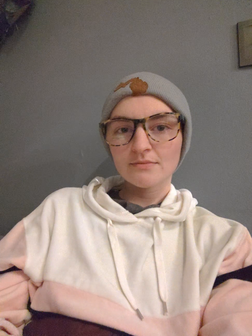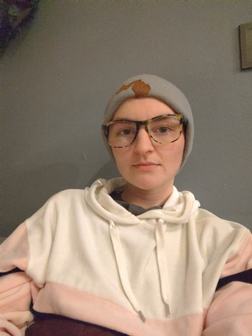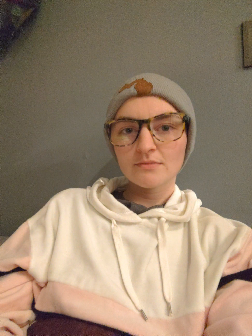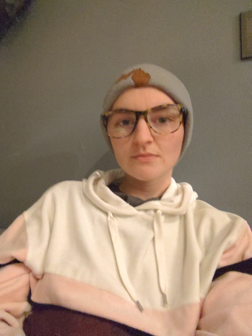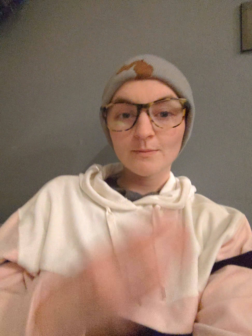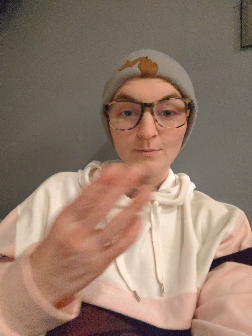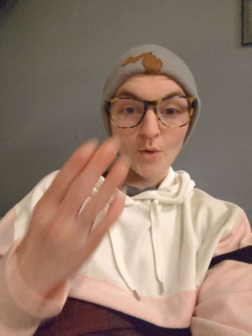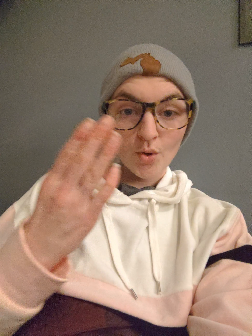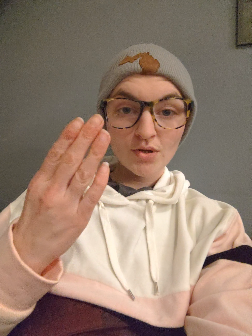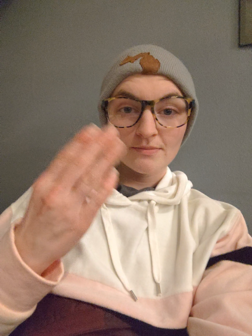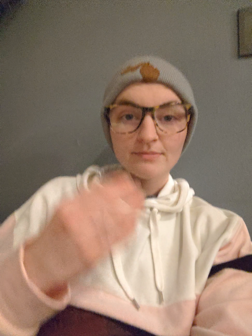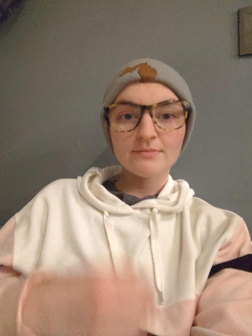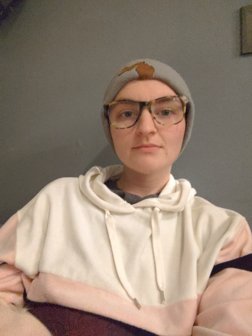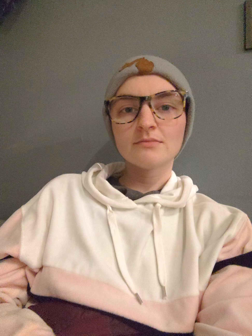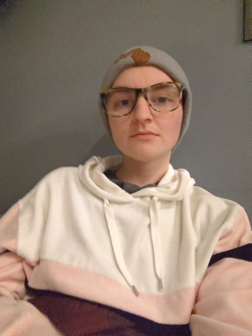morning